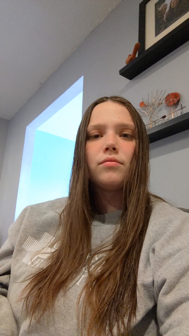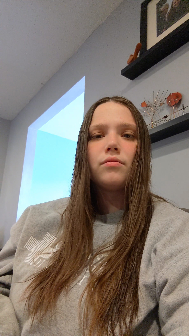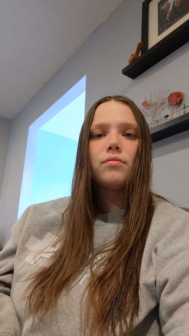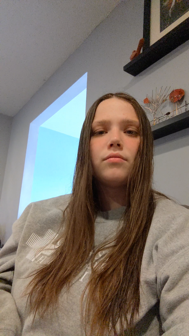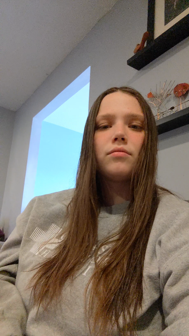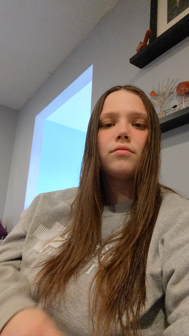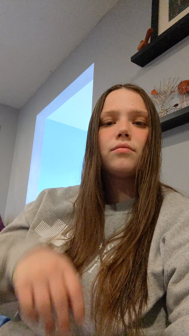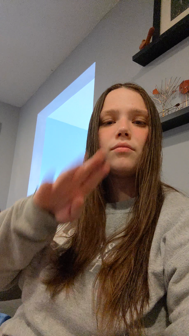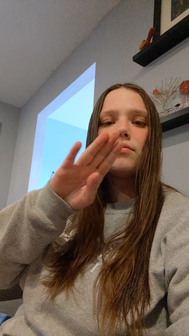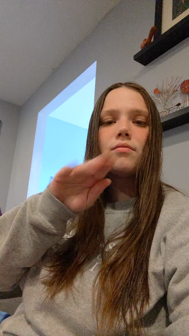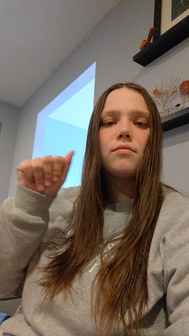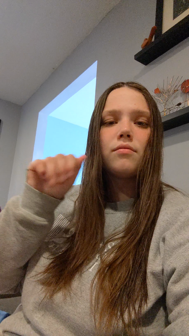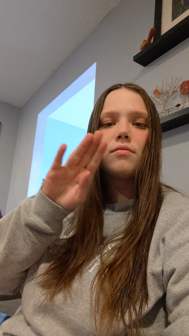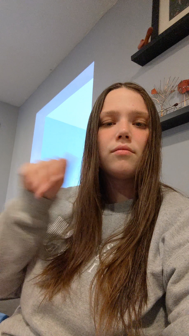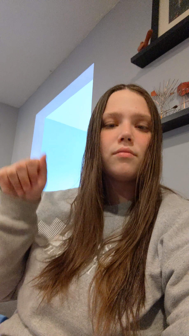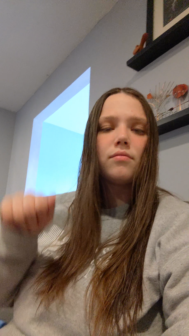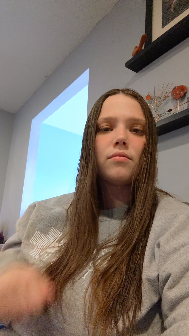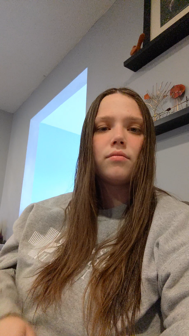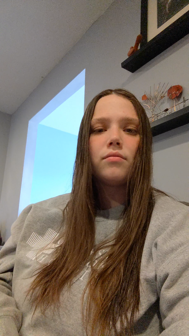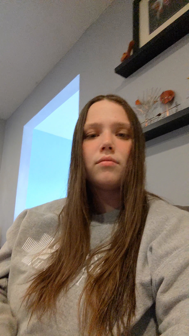baa baa